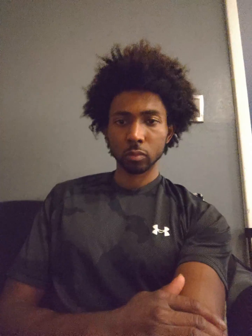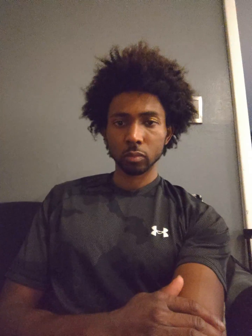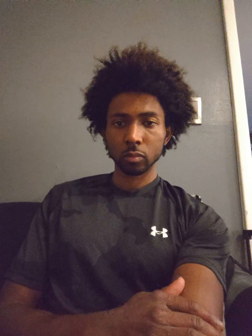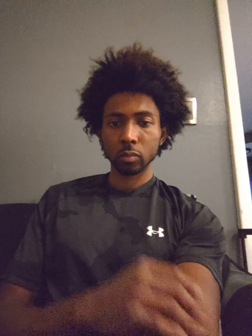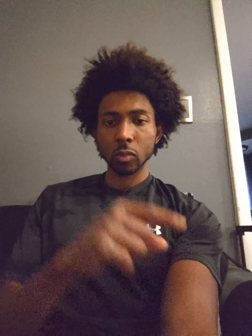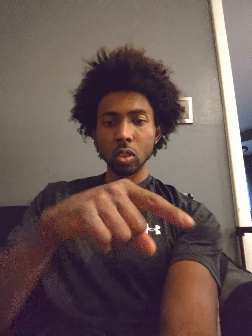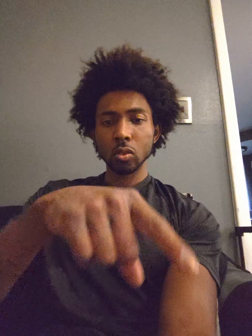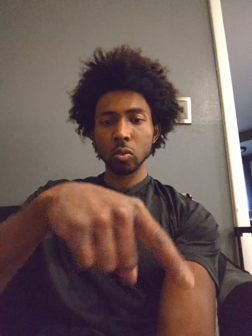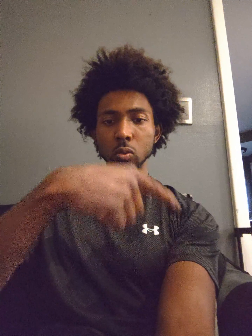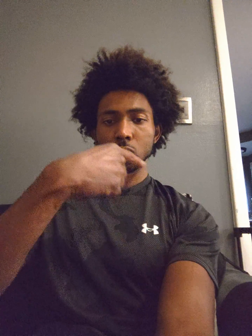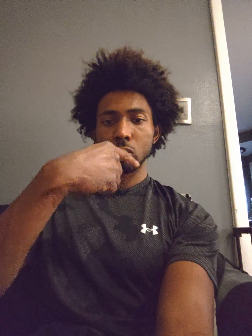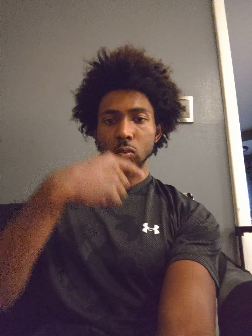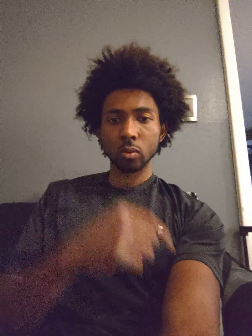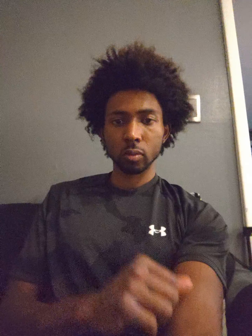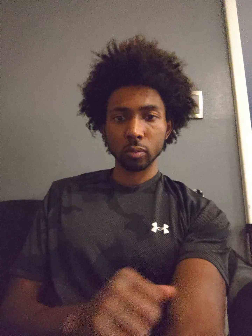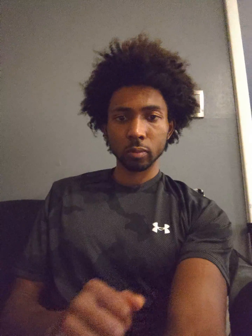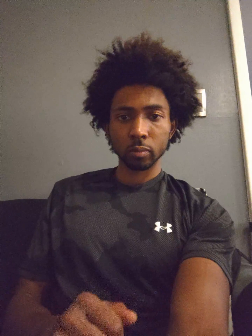long